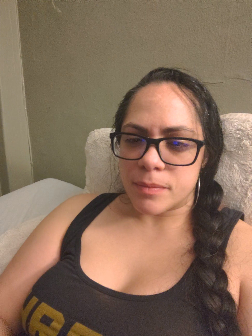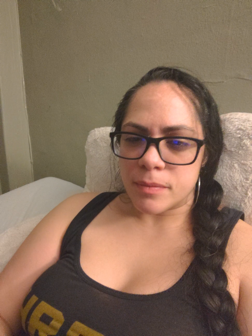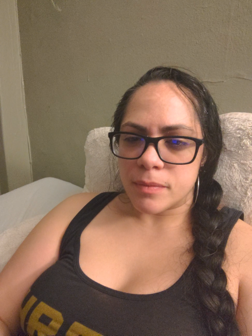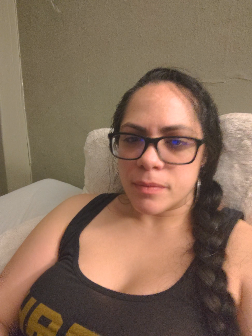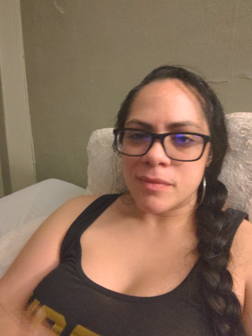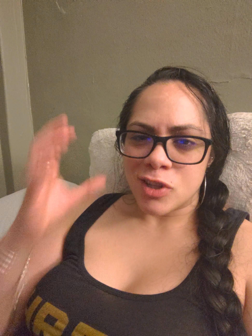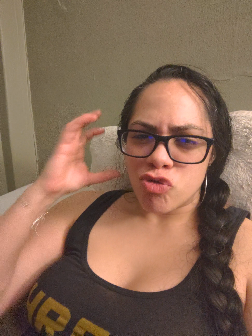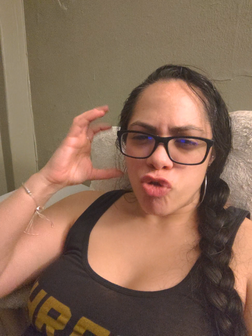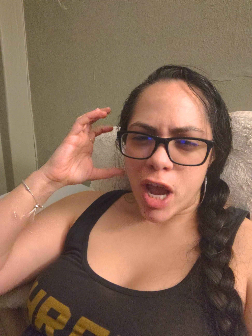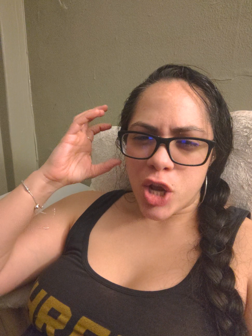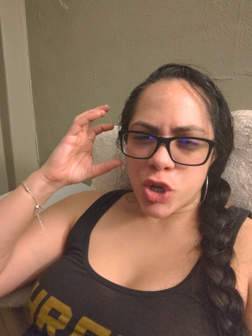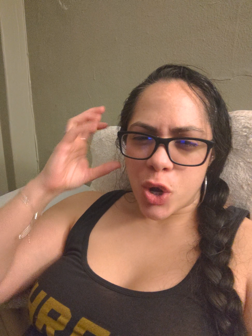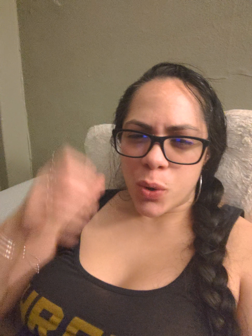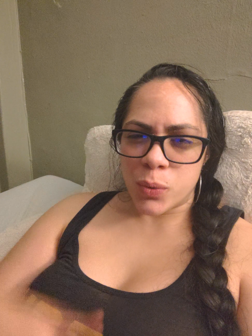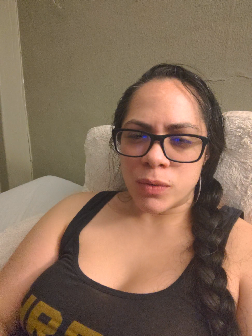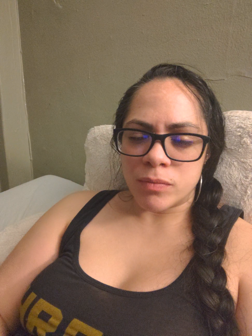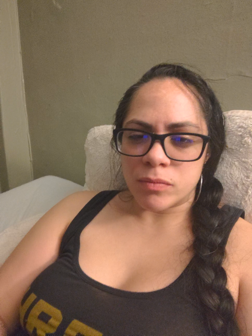radio